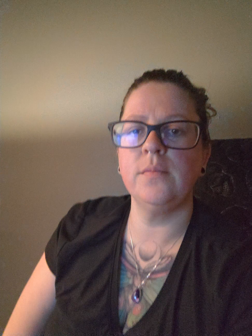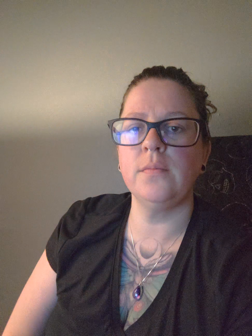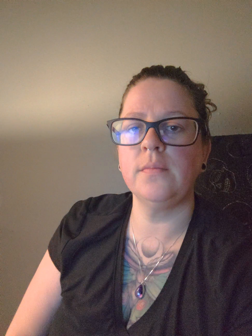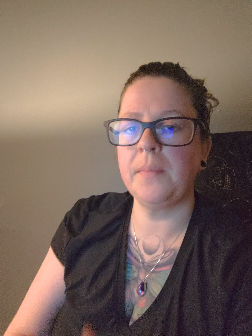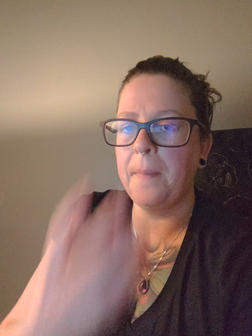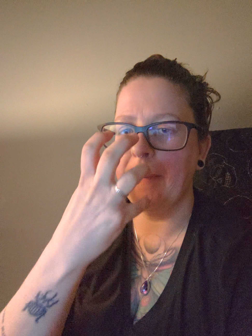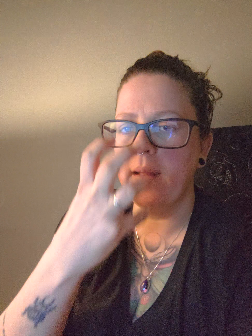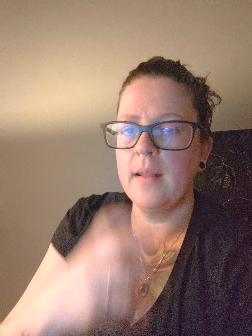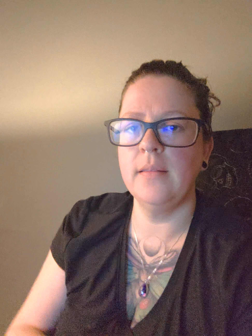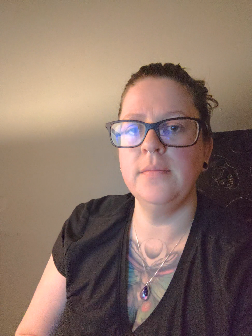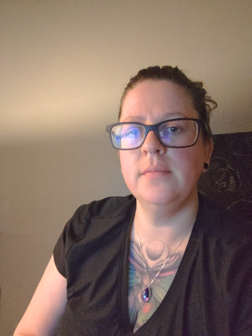mad